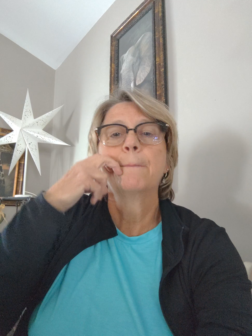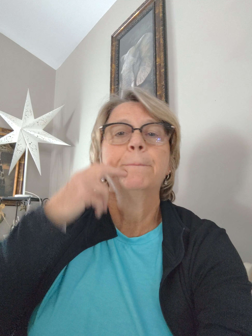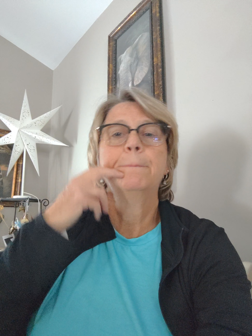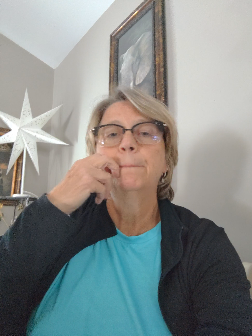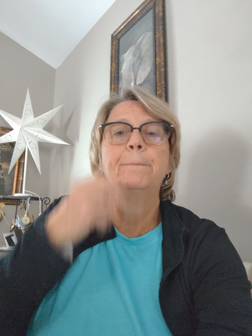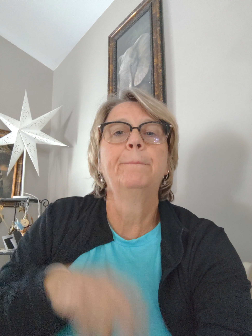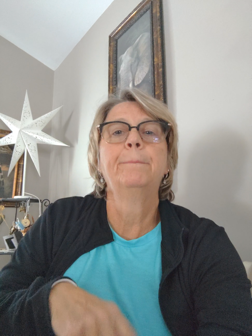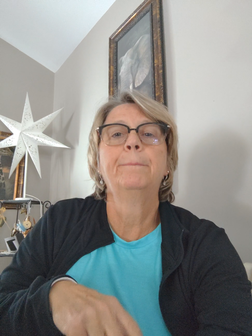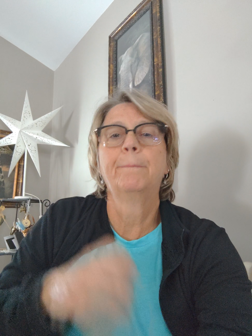gum